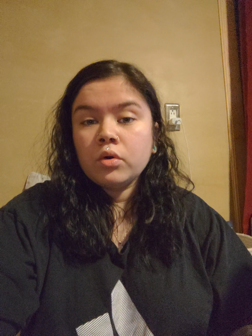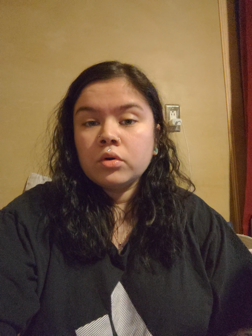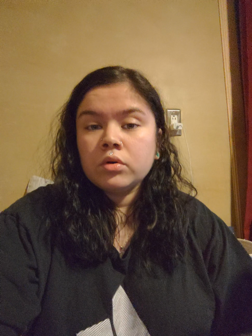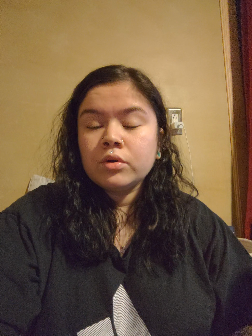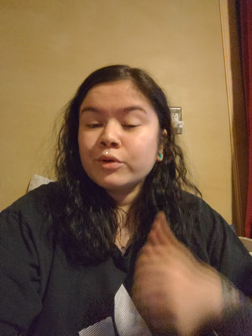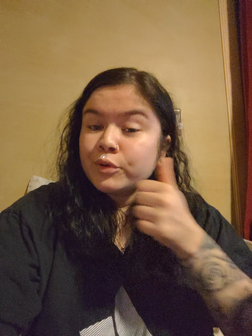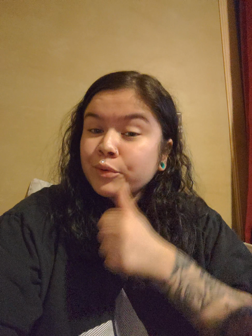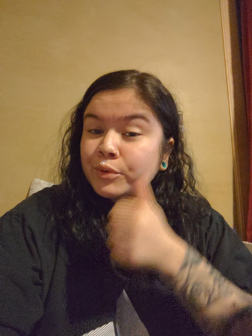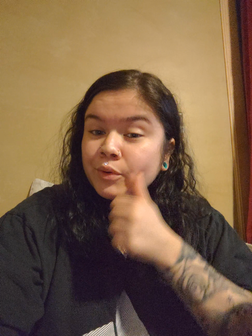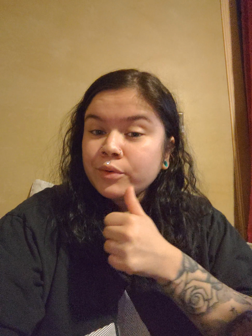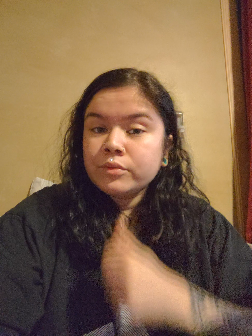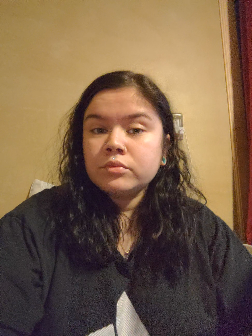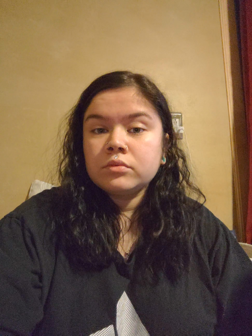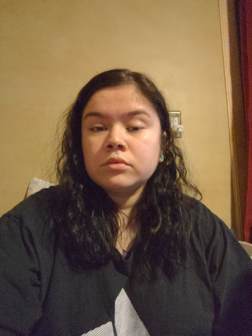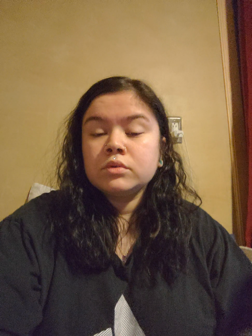girl